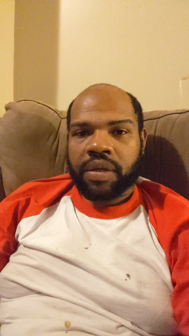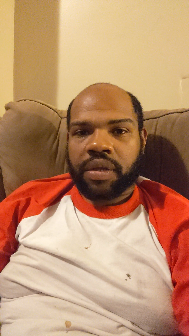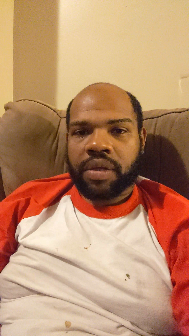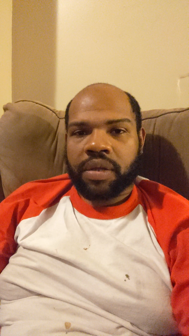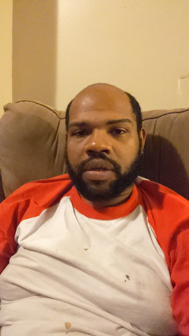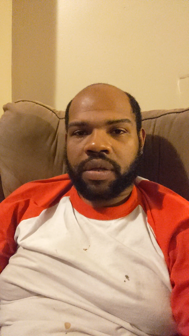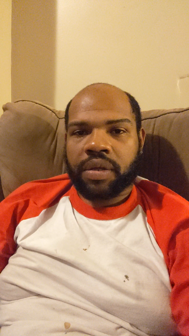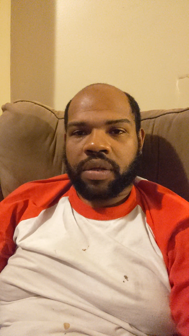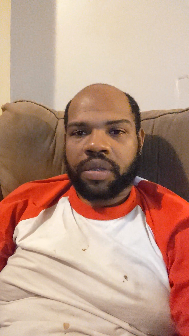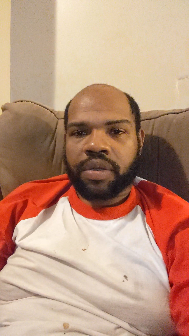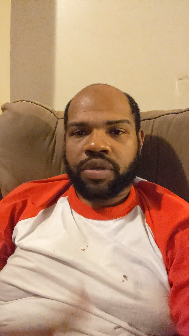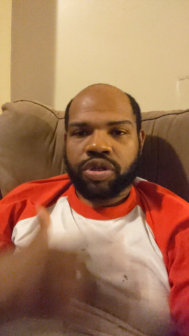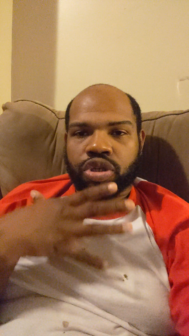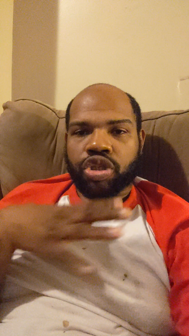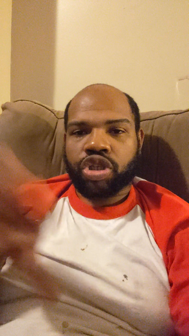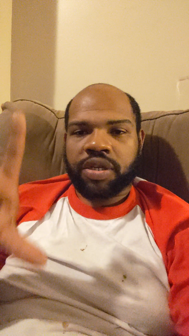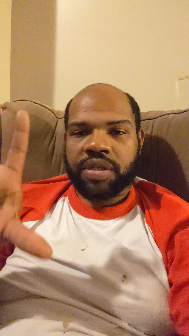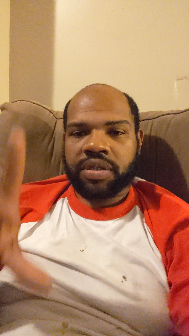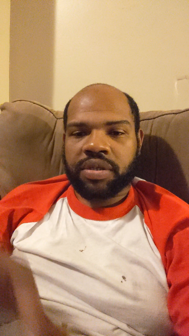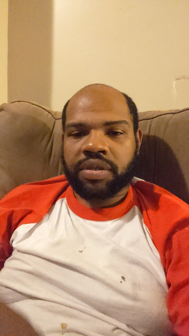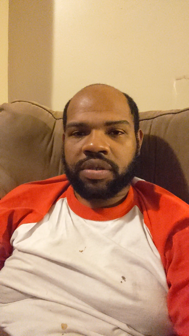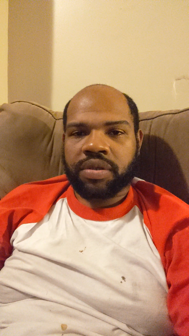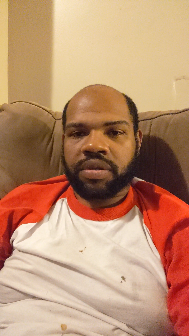dress